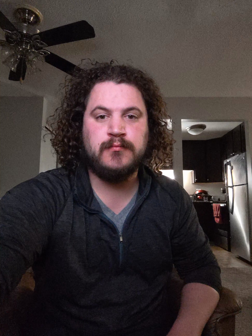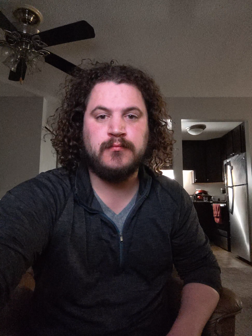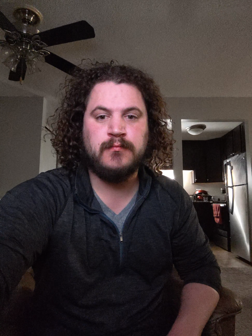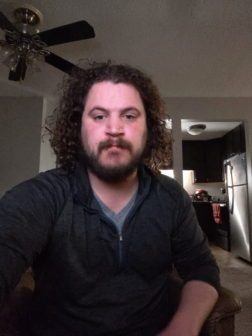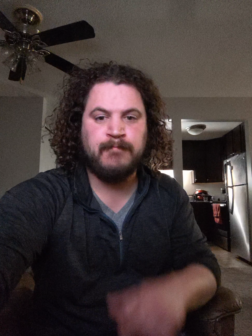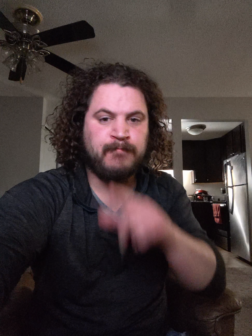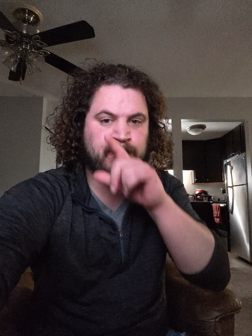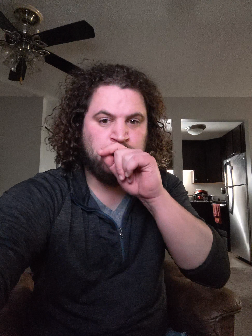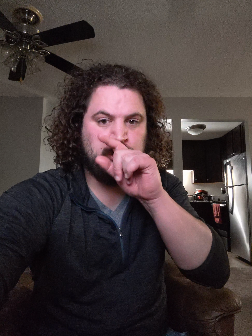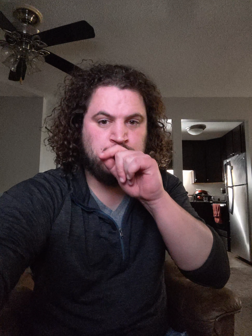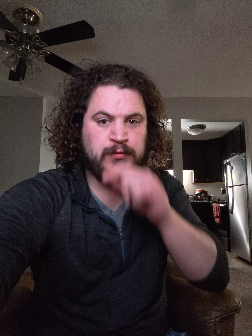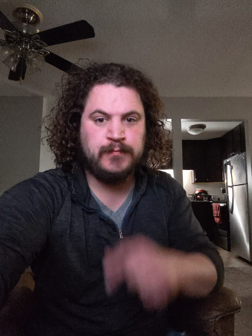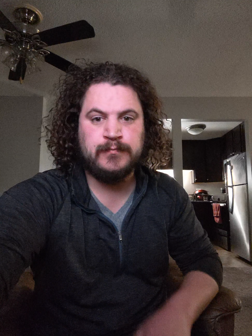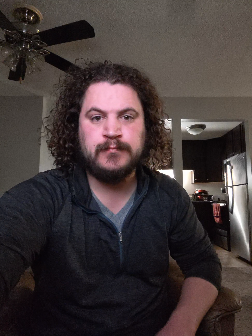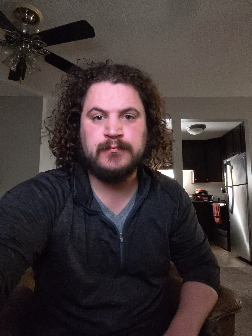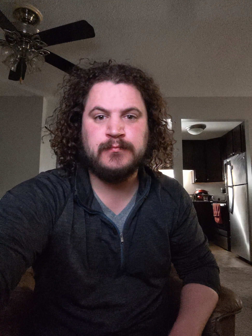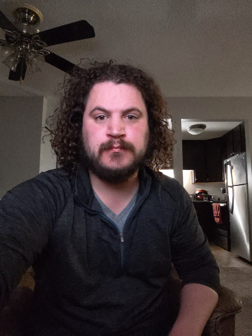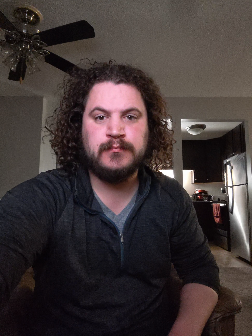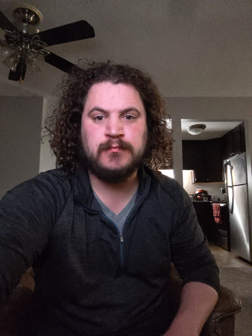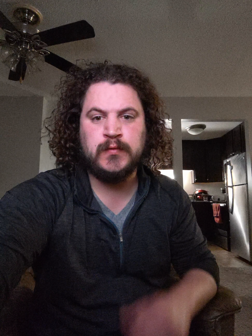bird